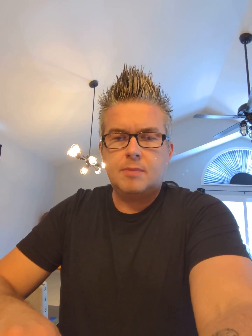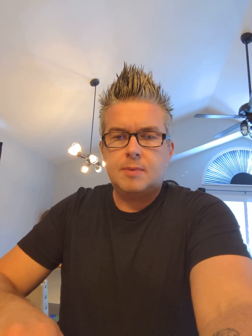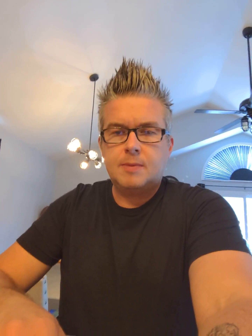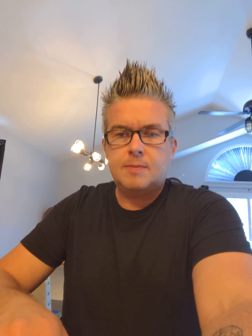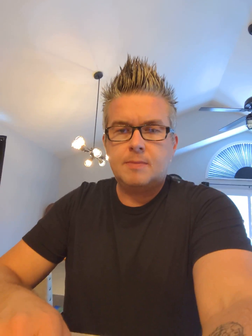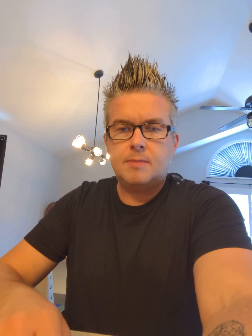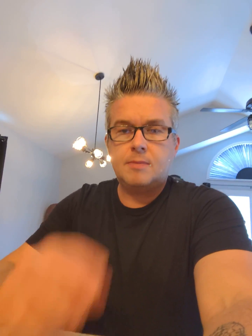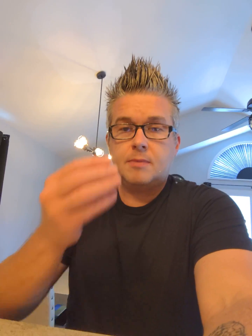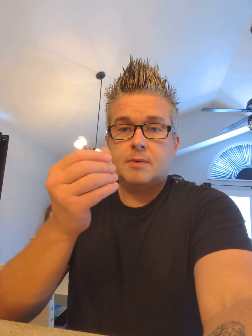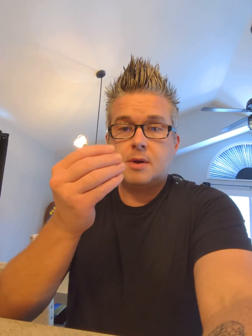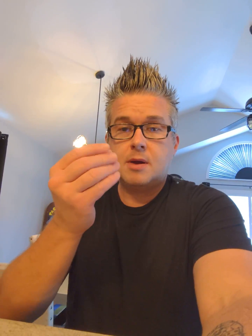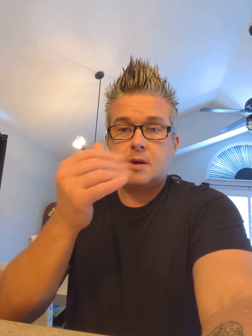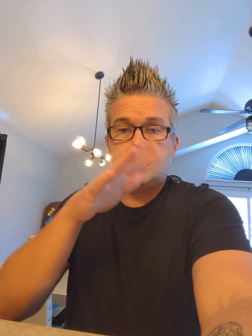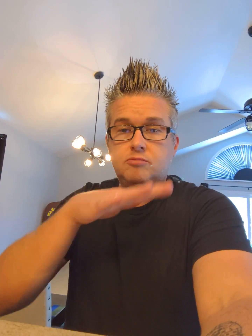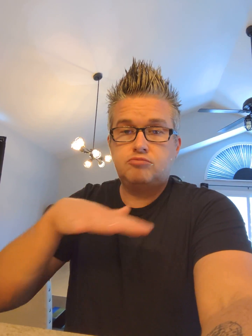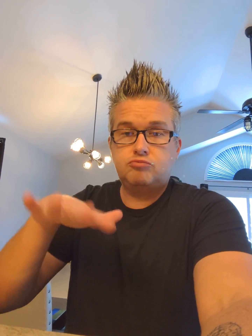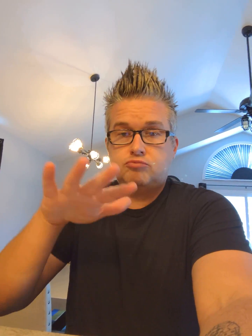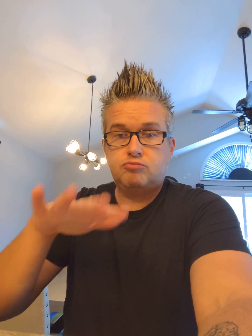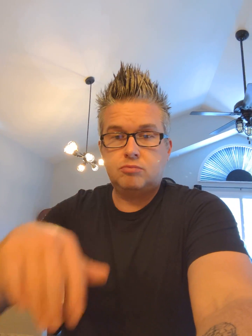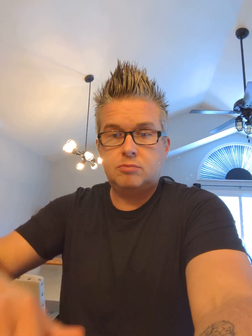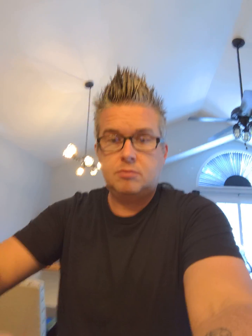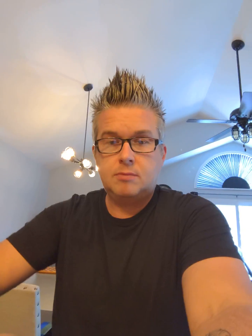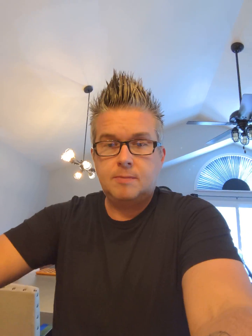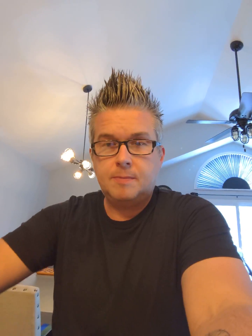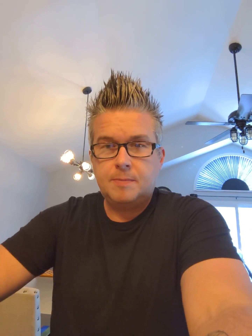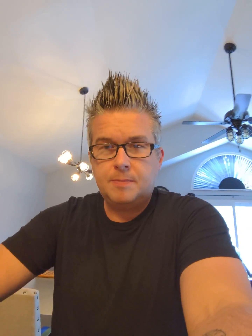garden